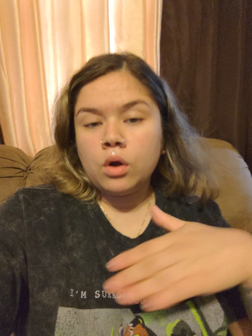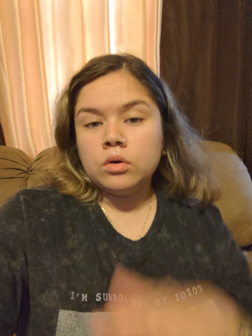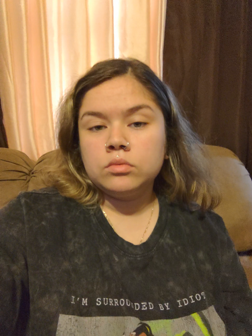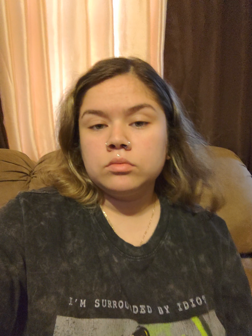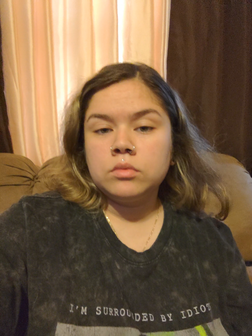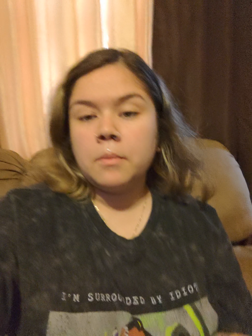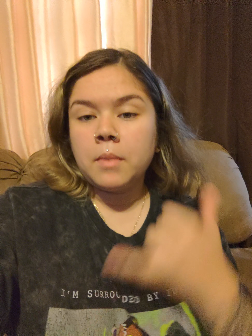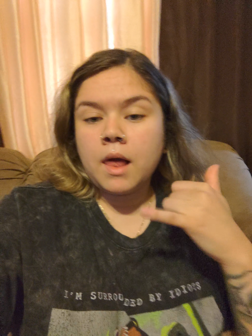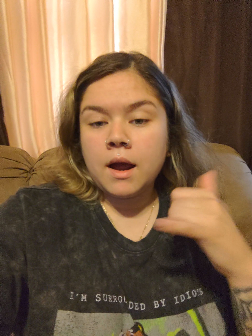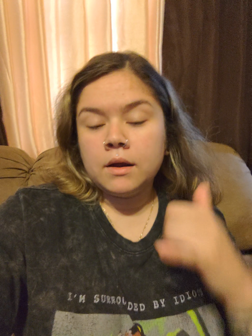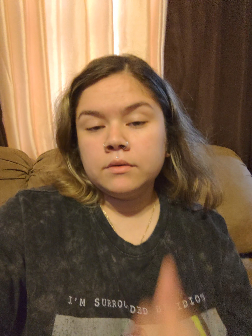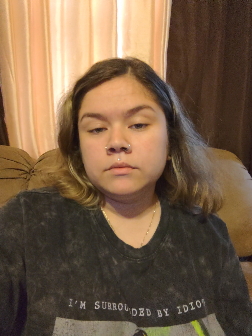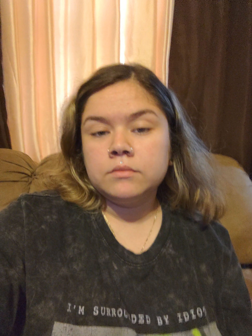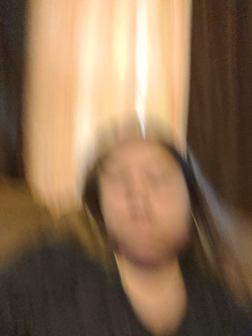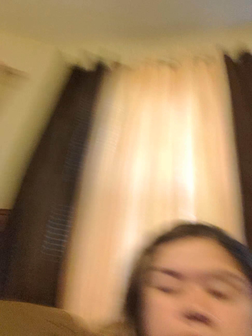play